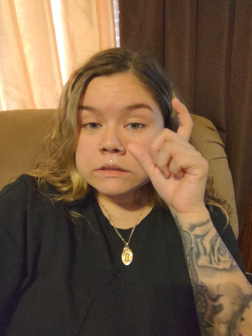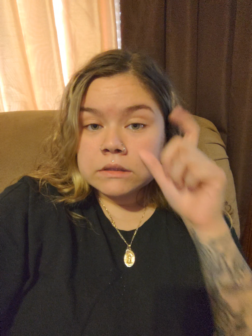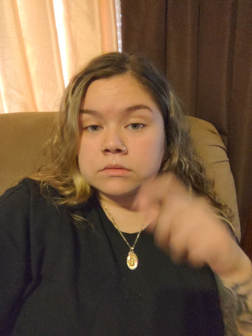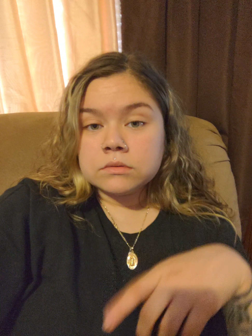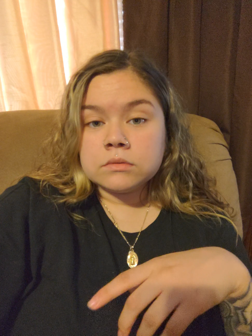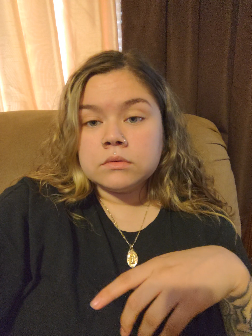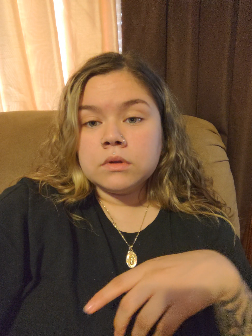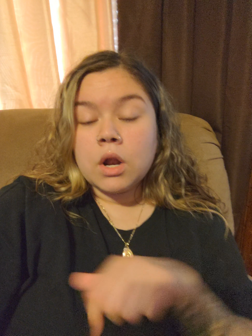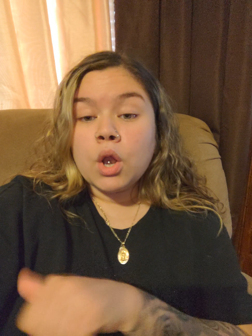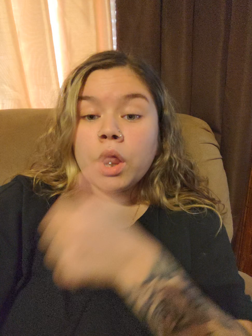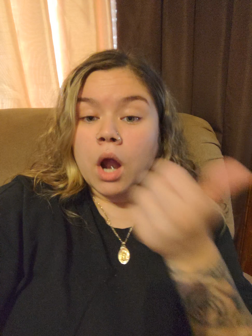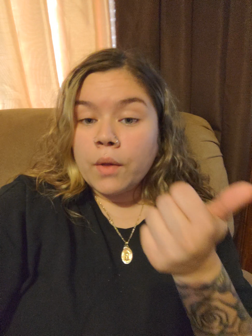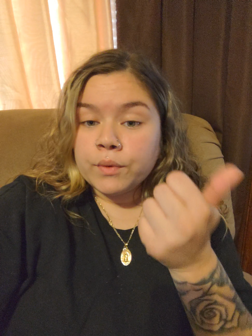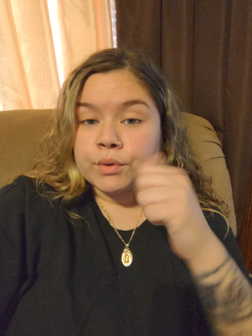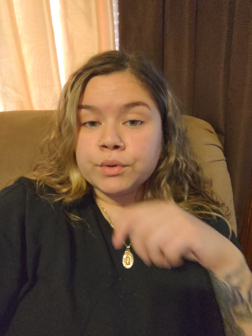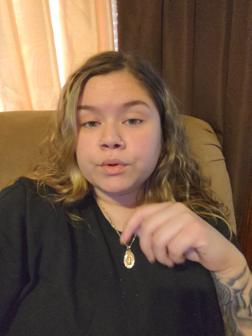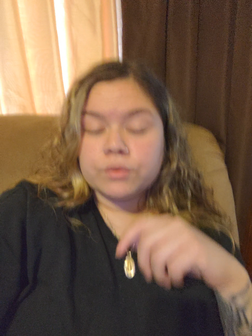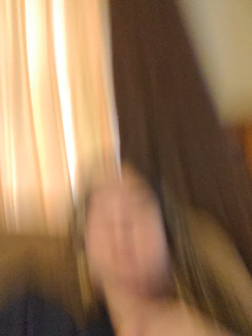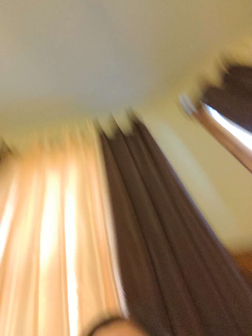other